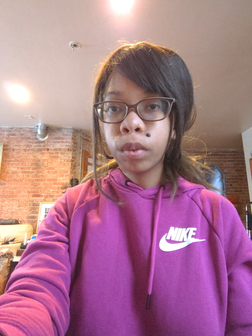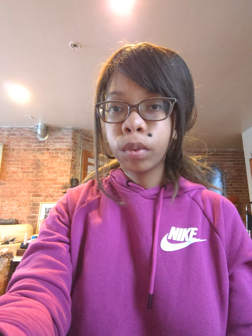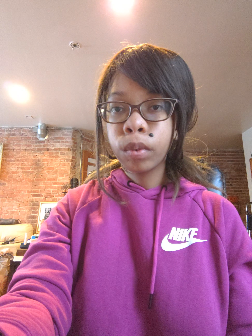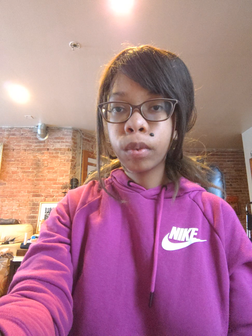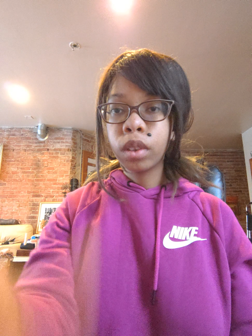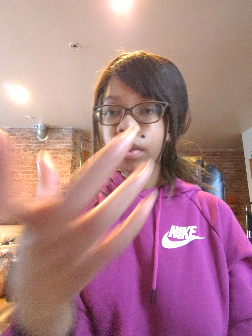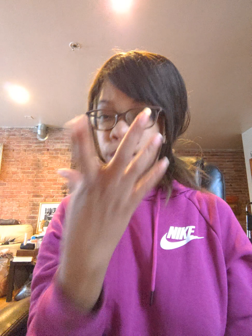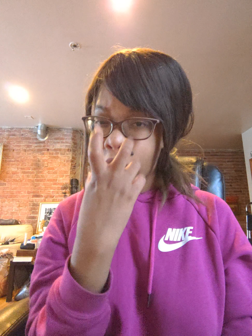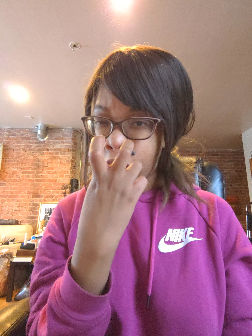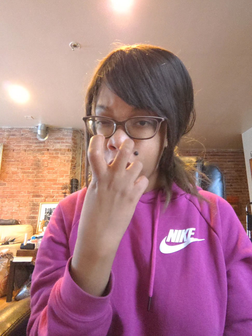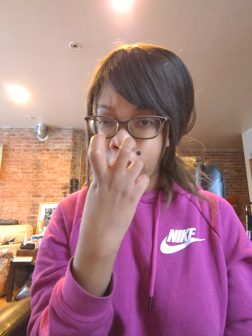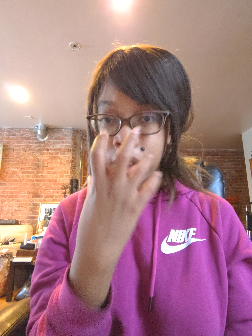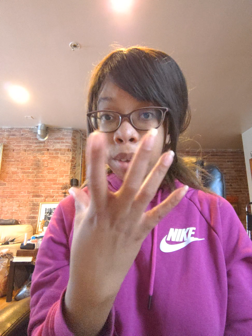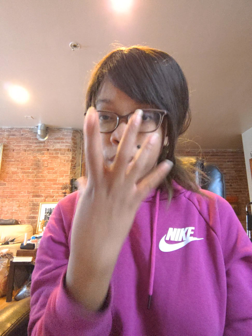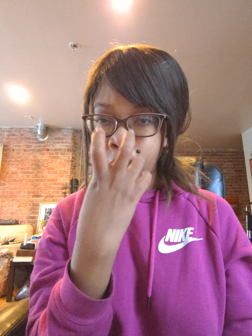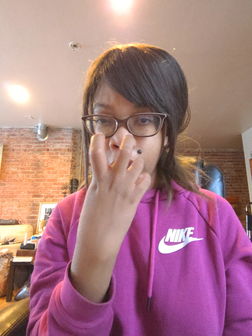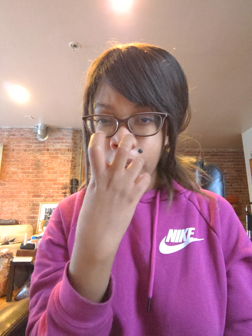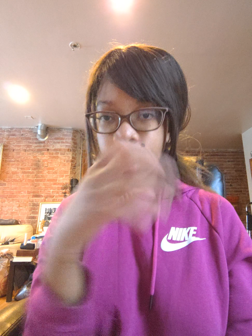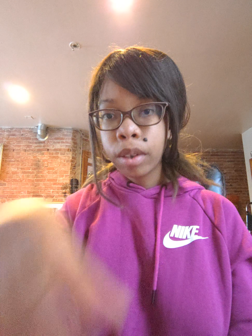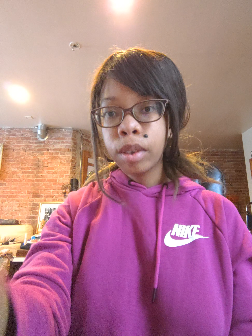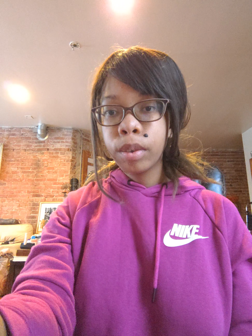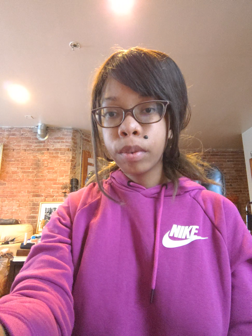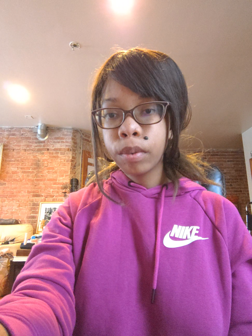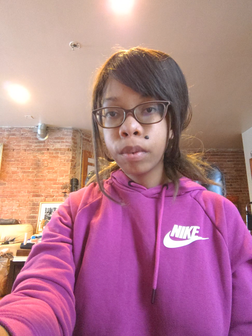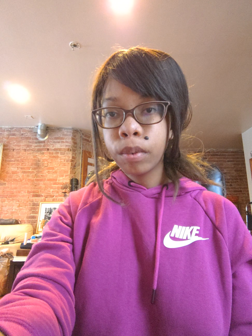mad